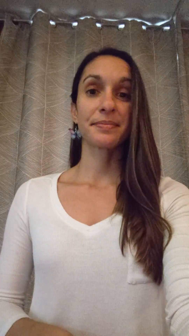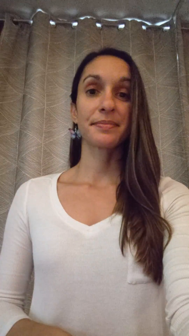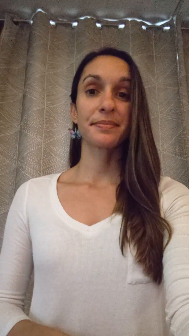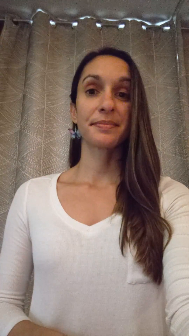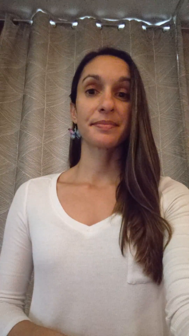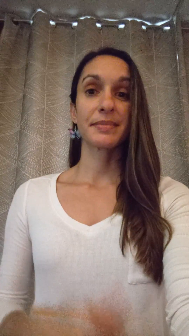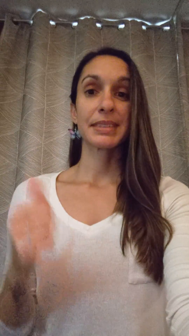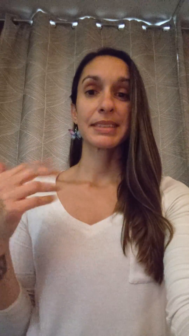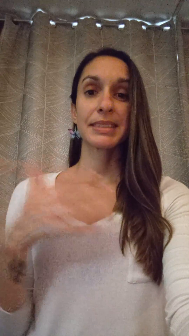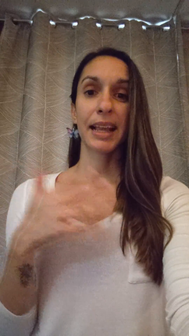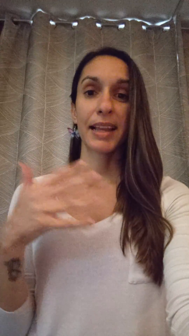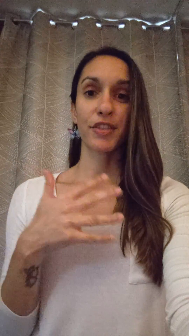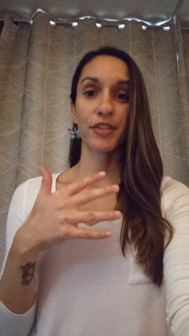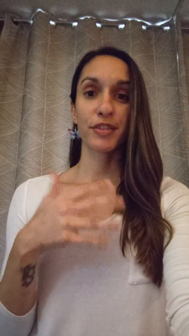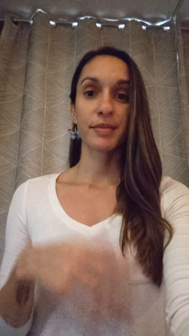scared